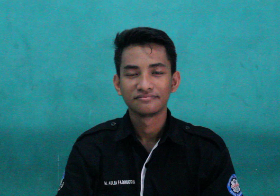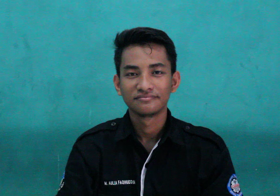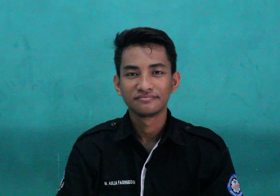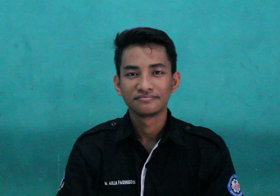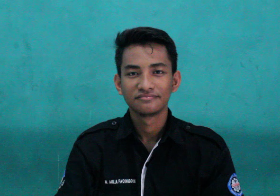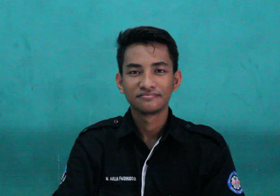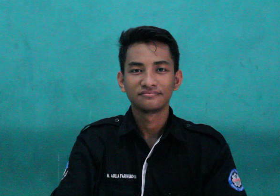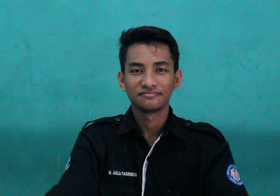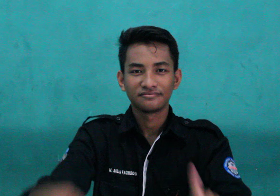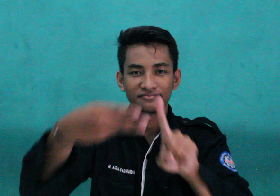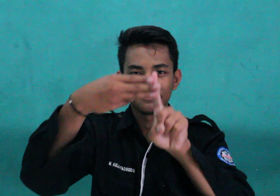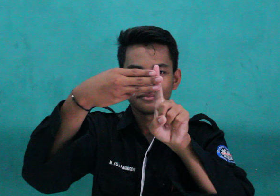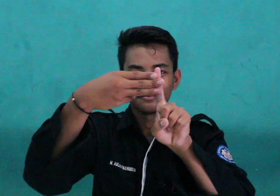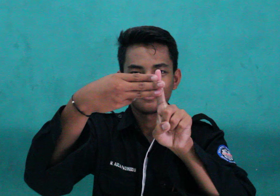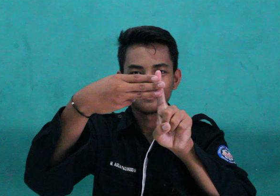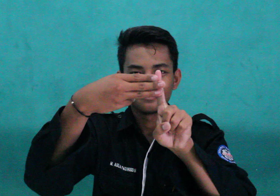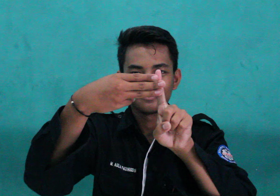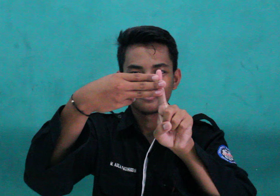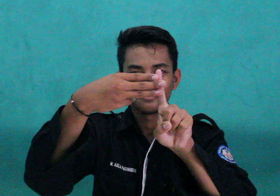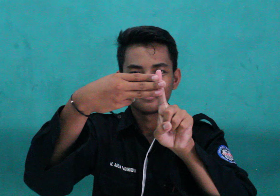B